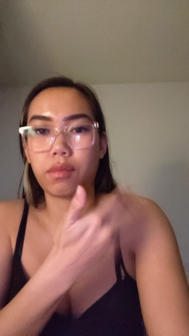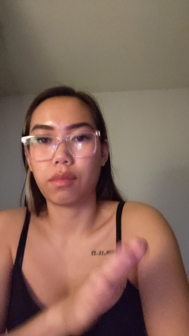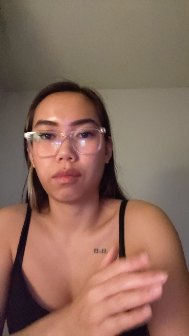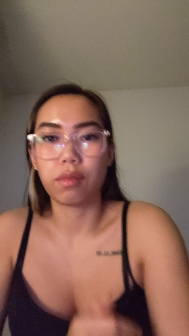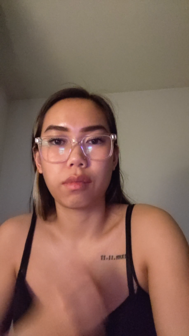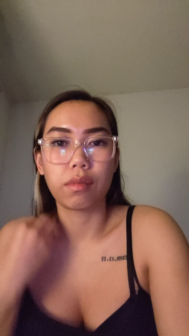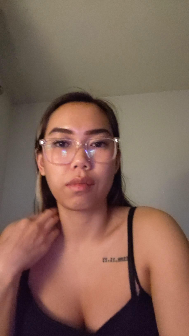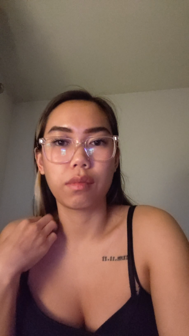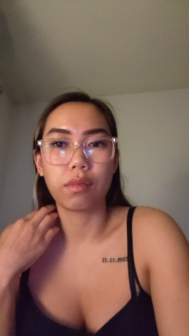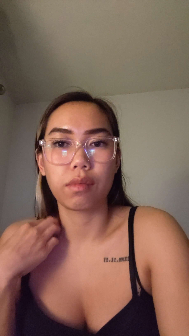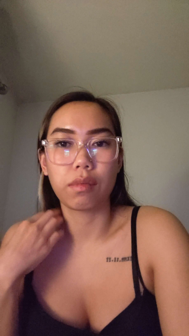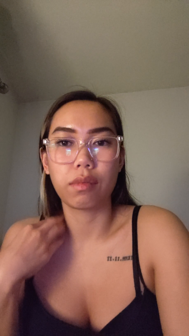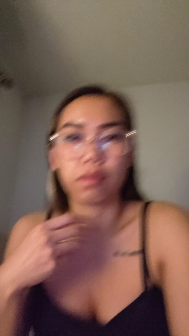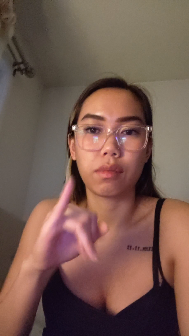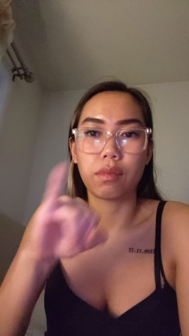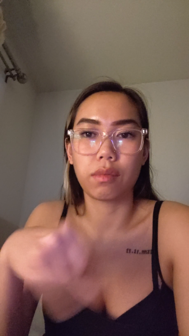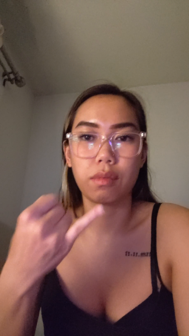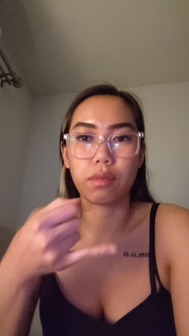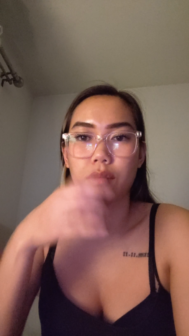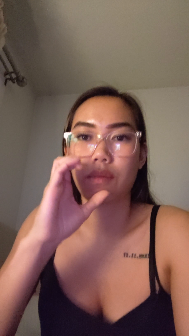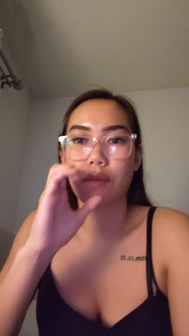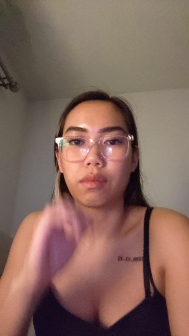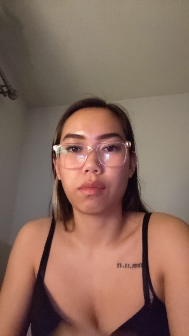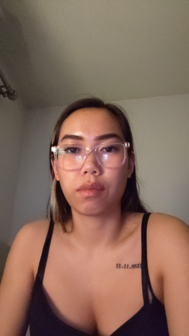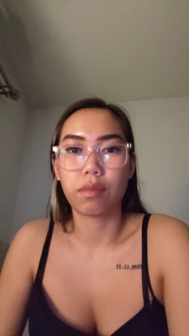juice